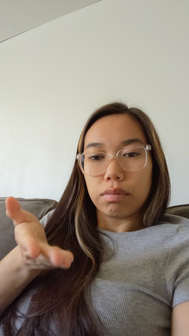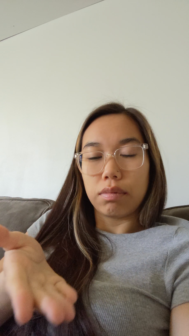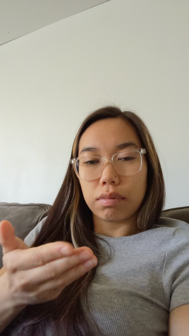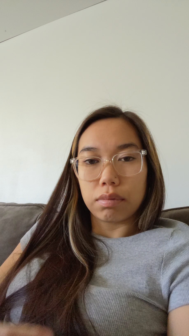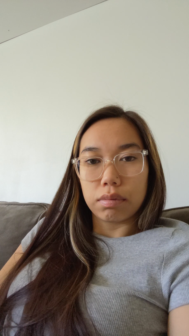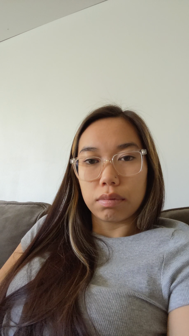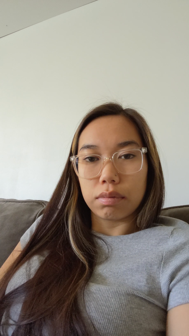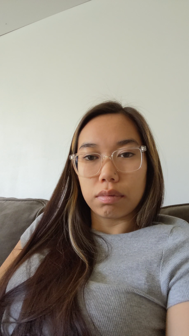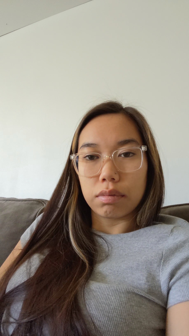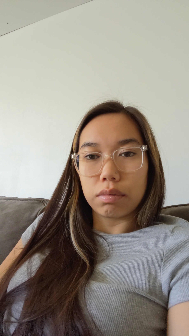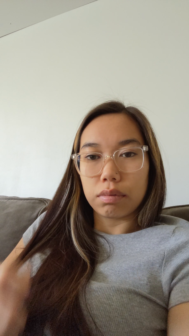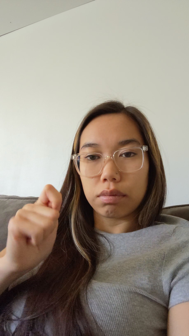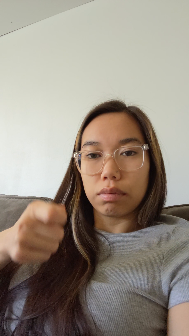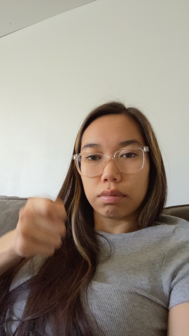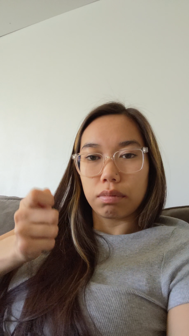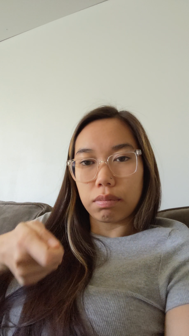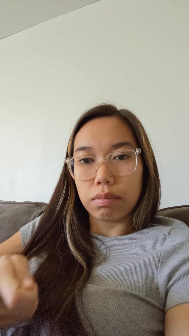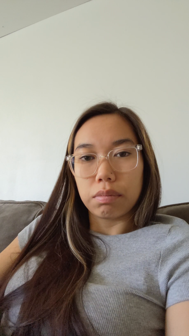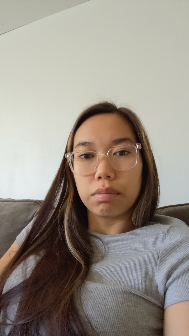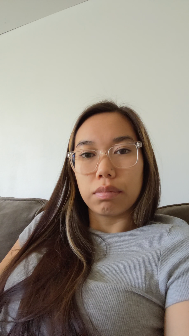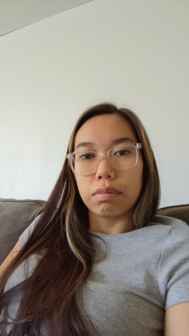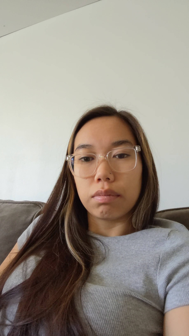hammer